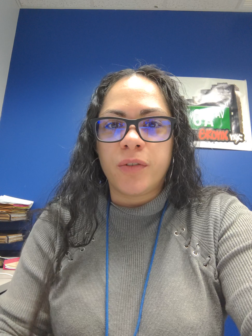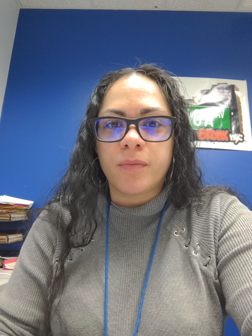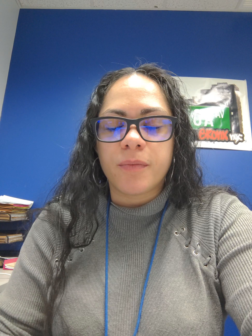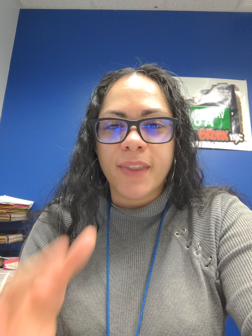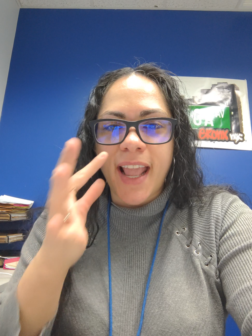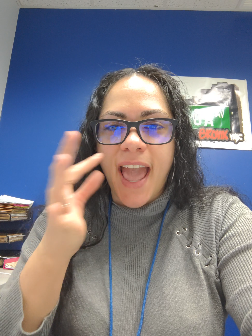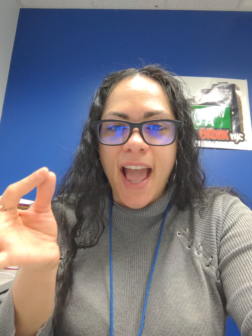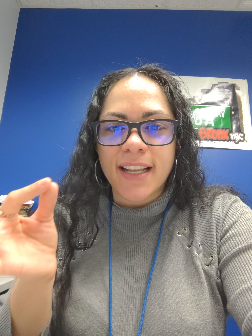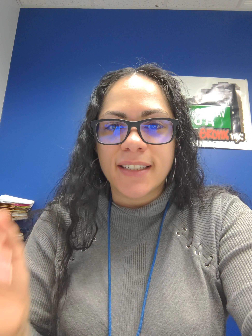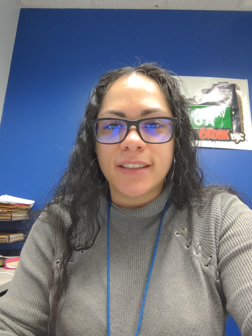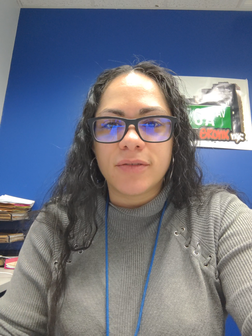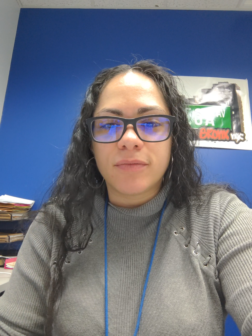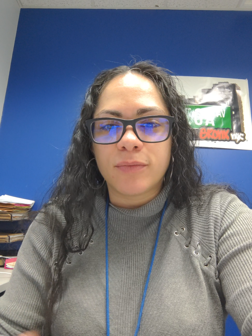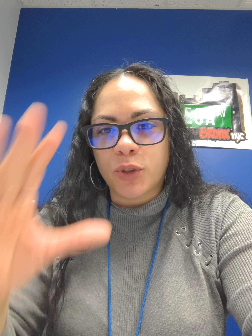cat